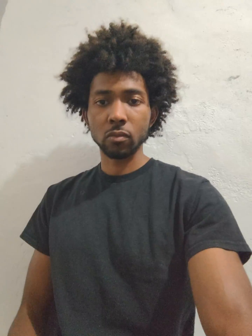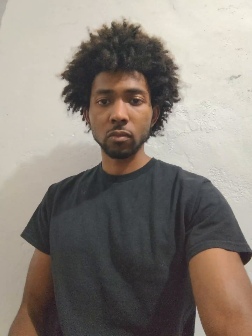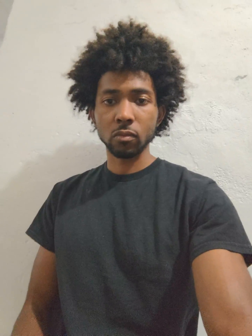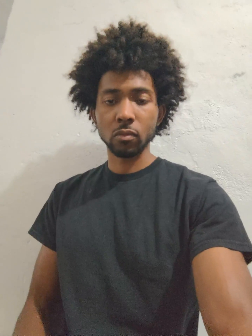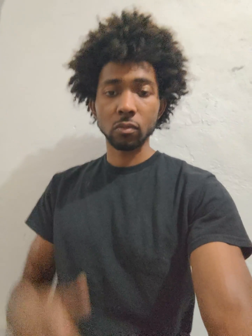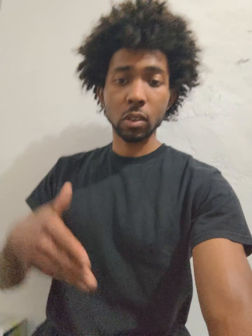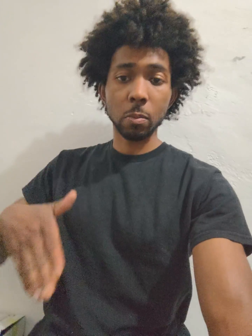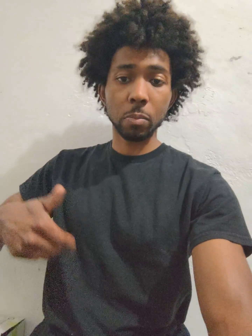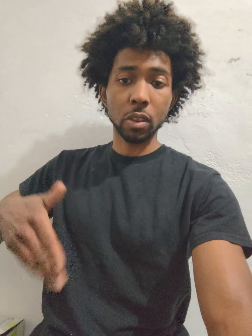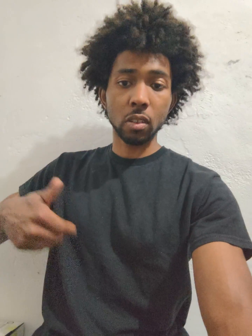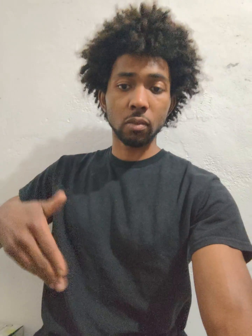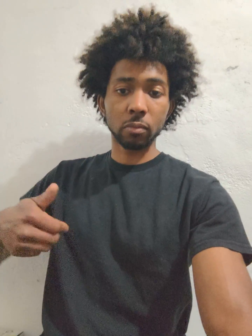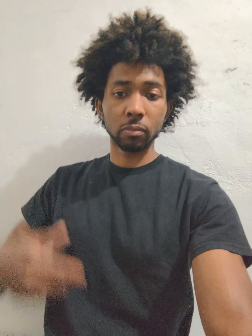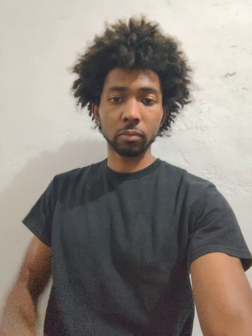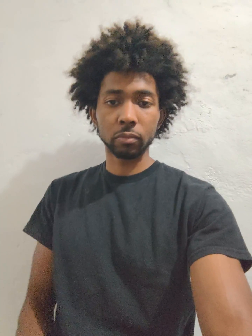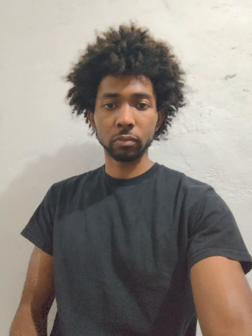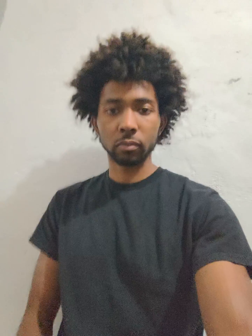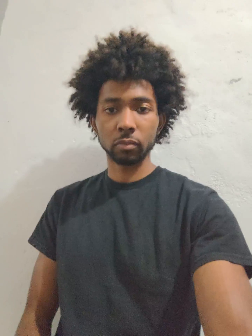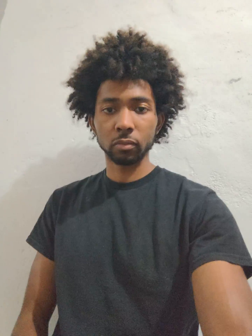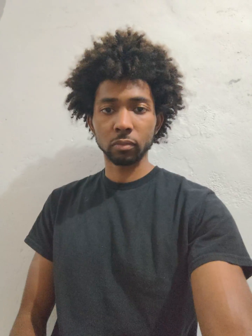pants